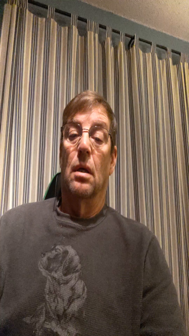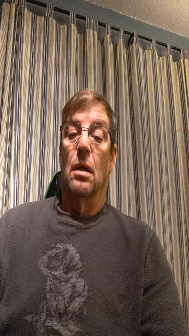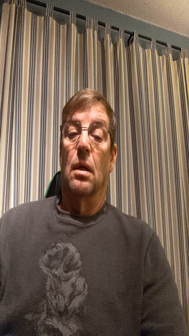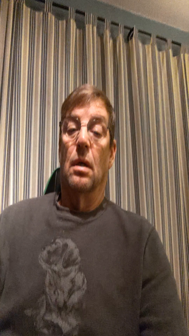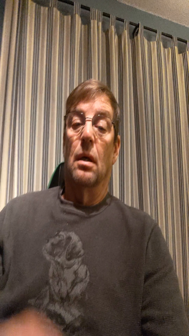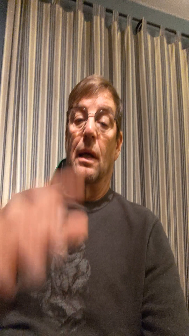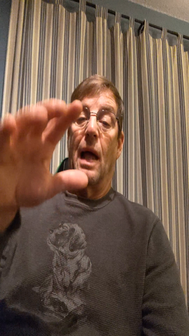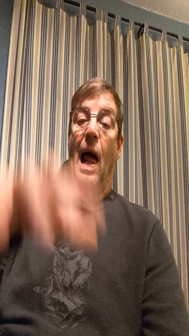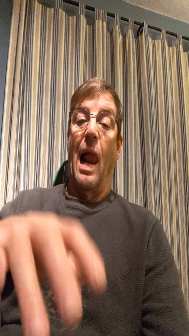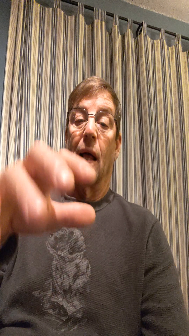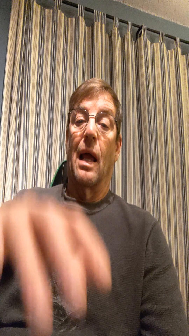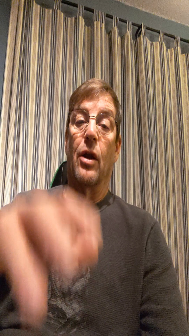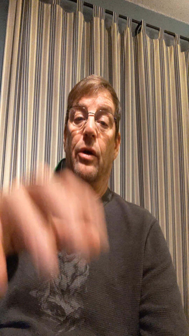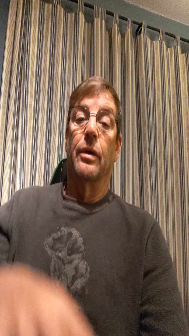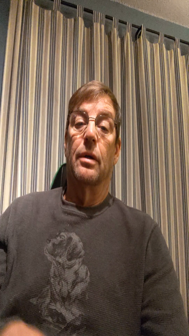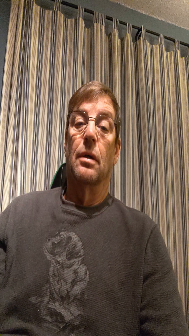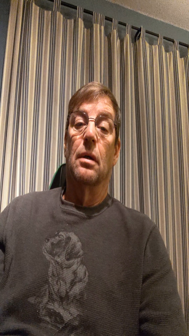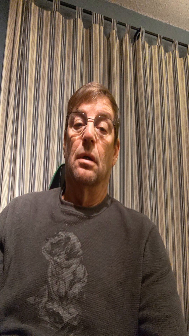alligator